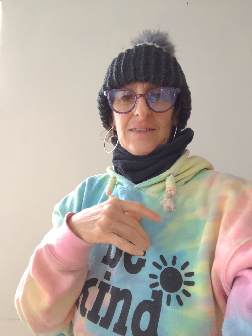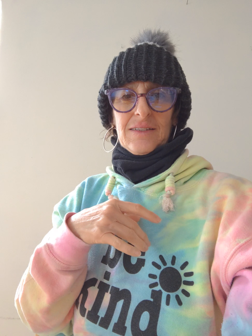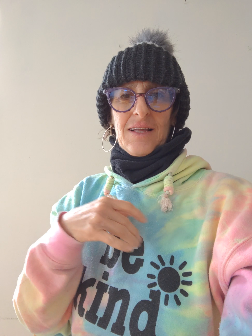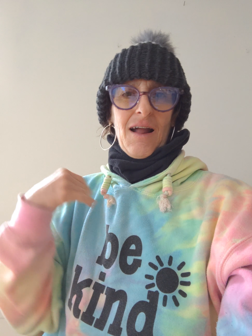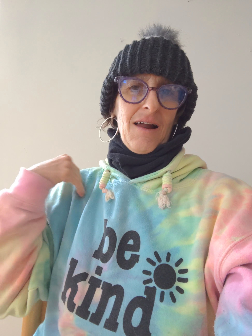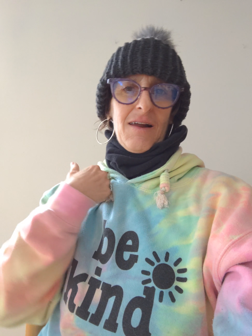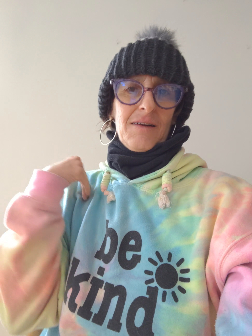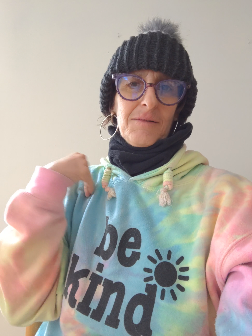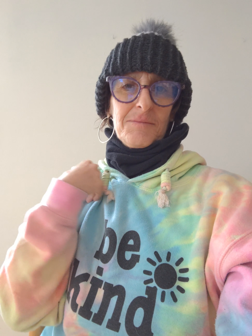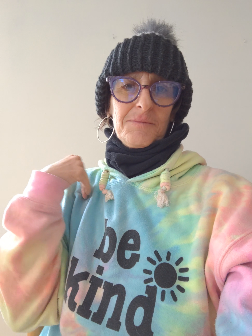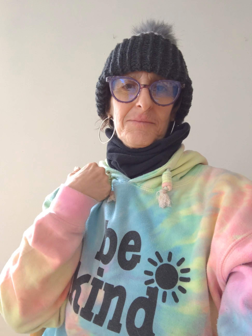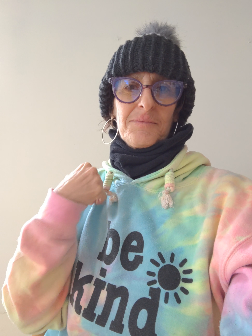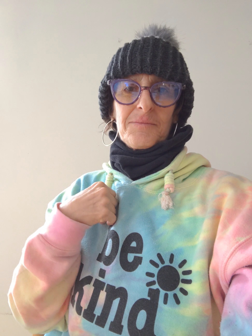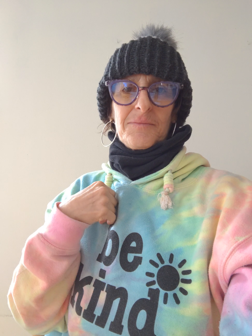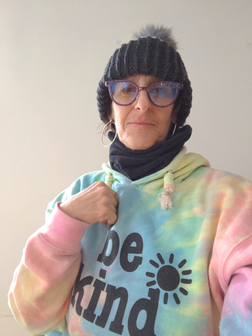animal